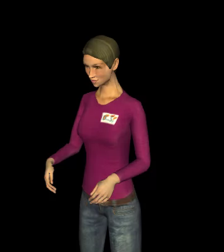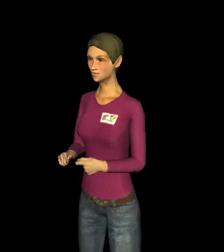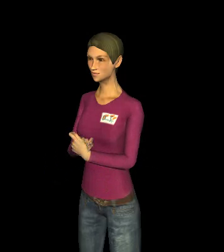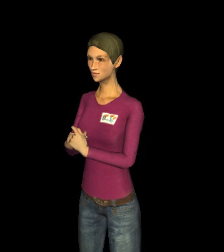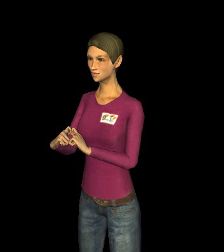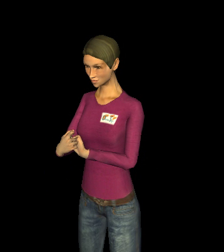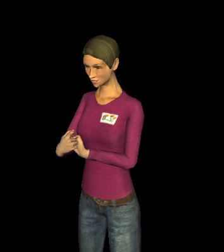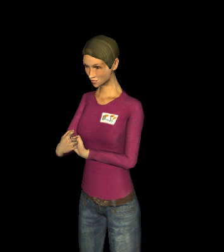يغير